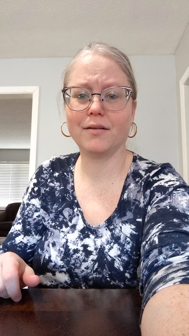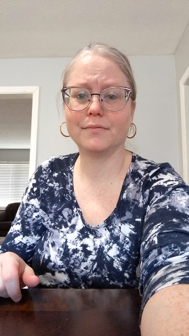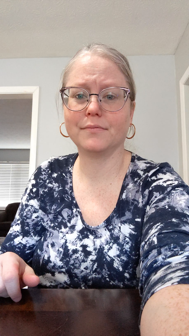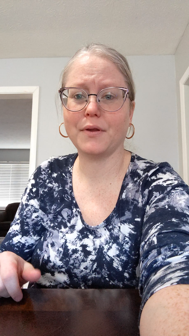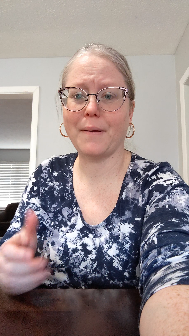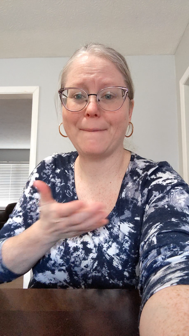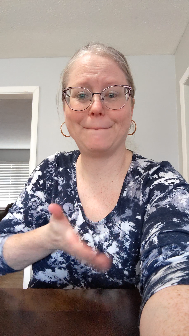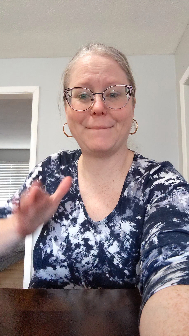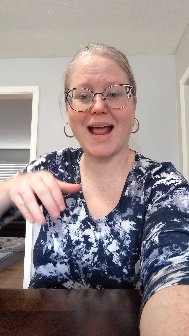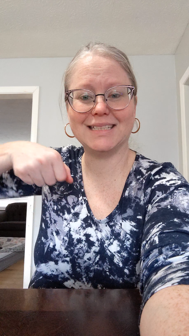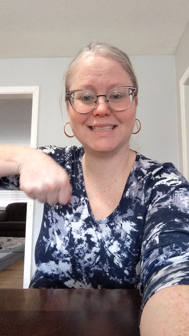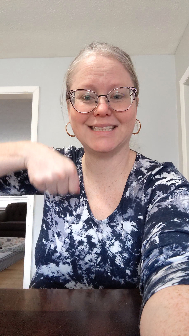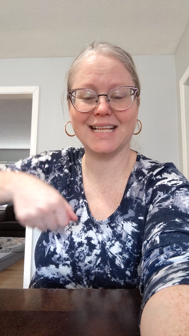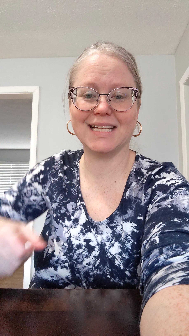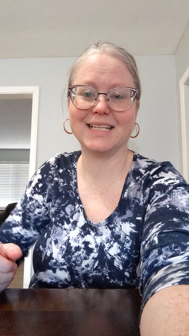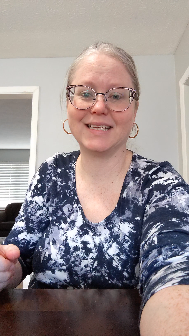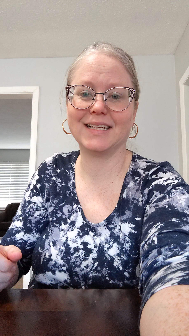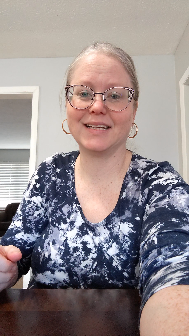basket